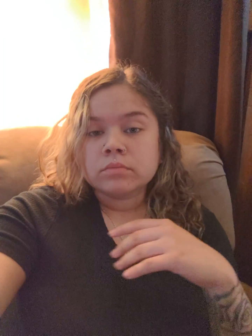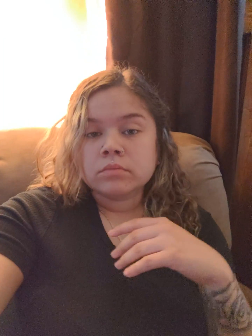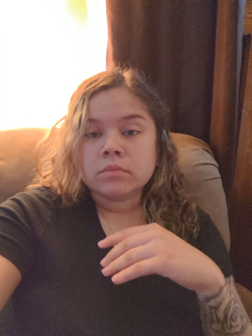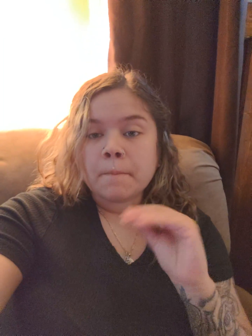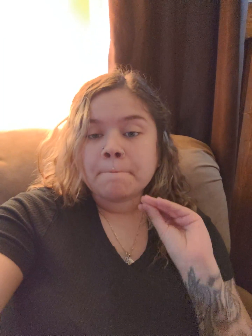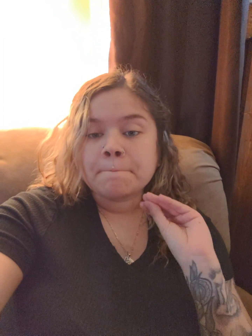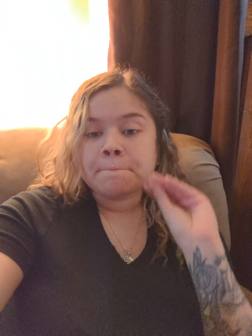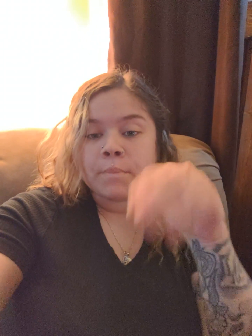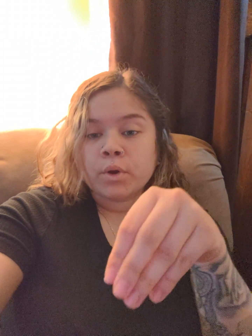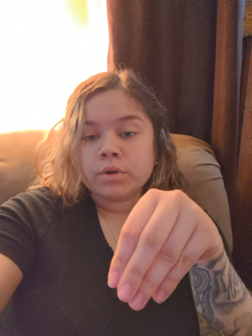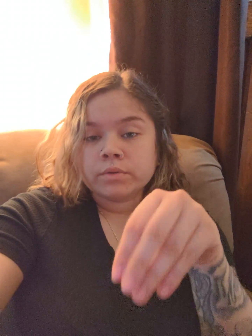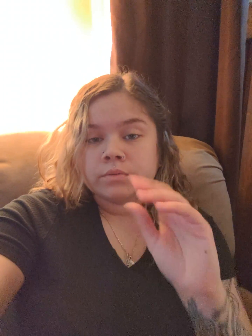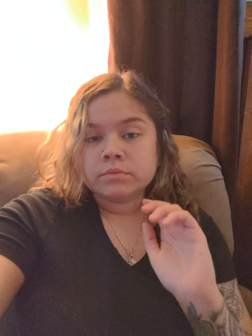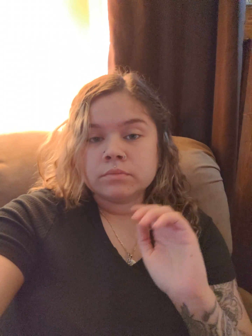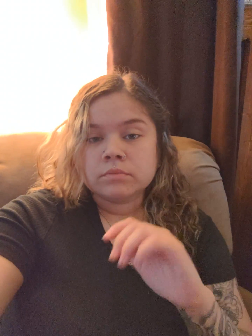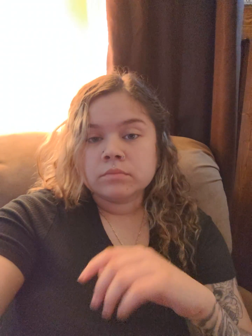put